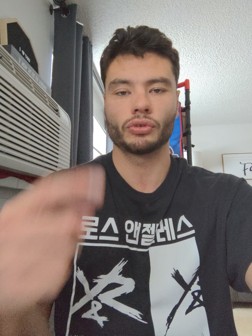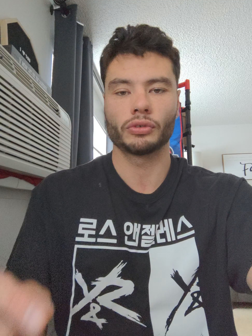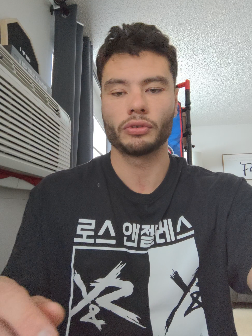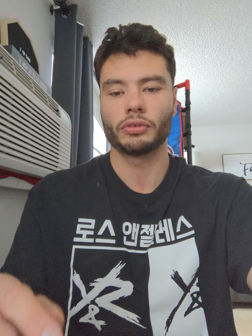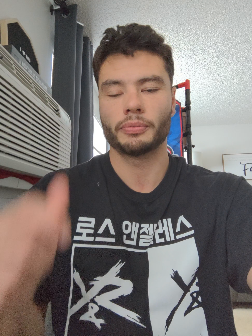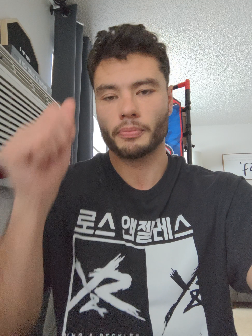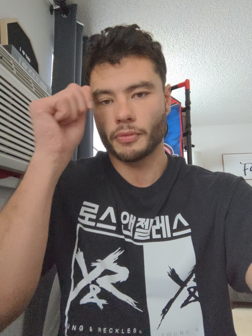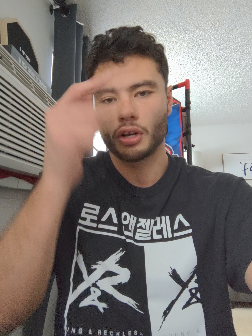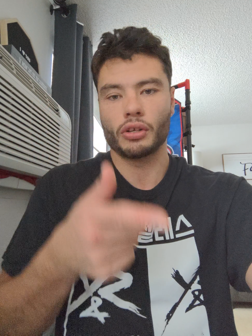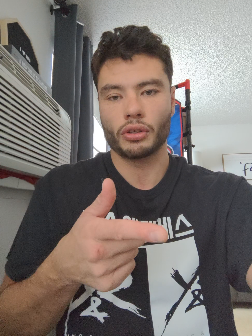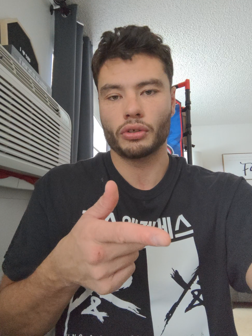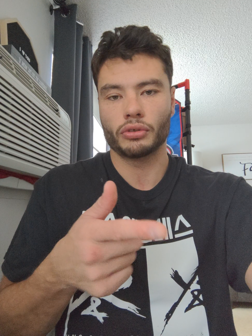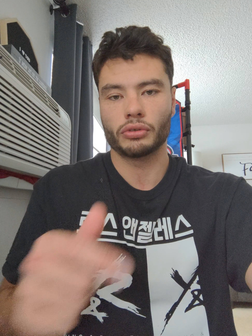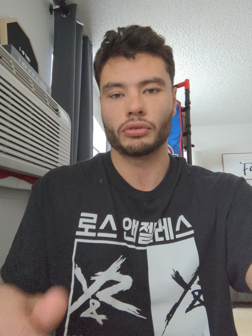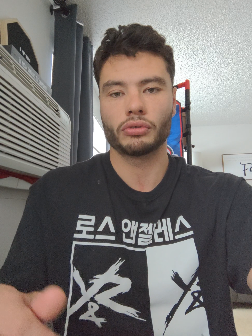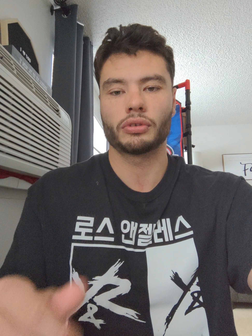brother